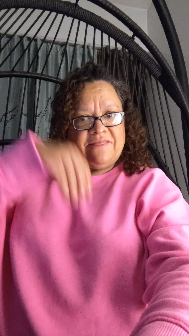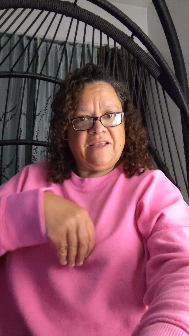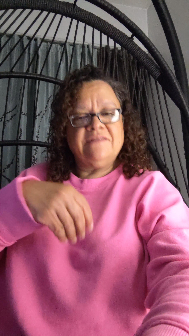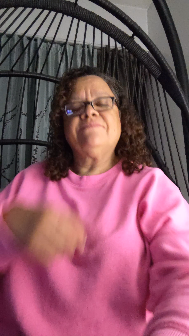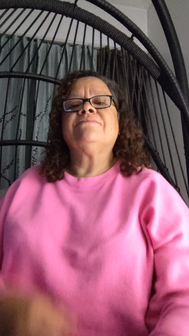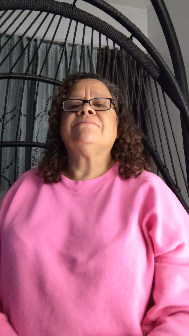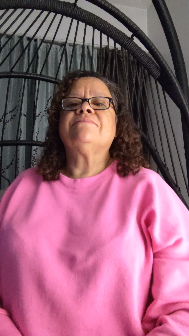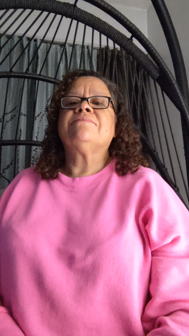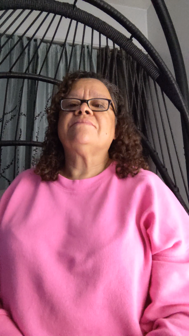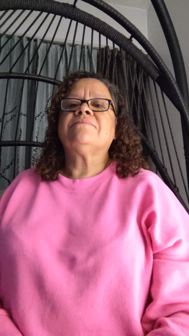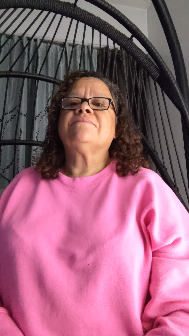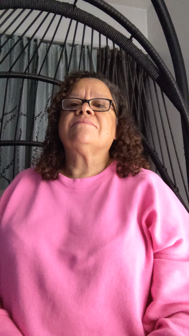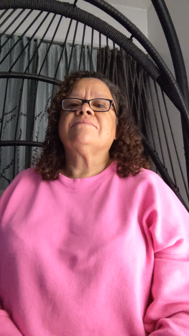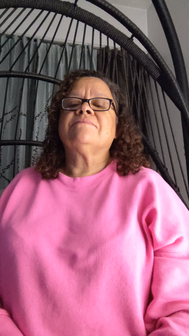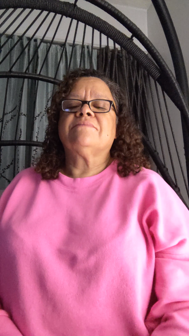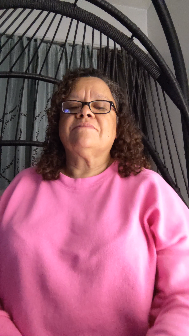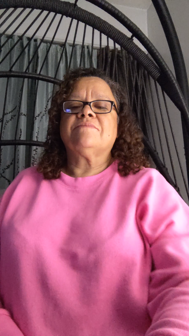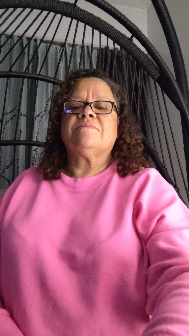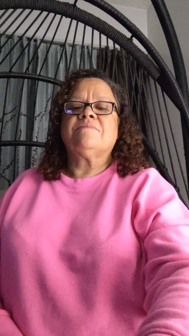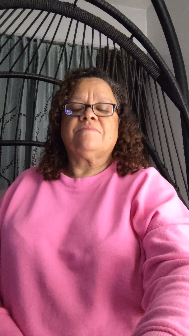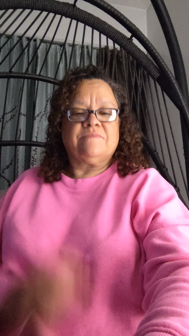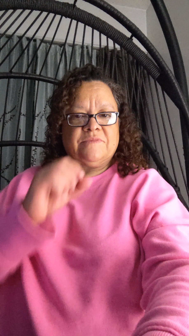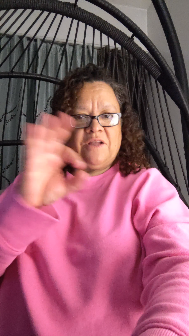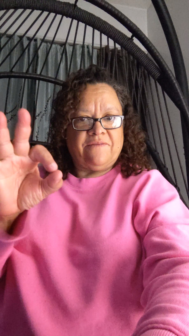of